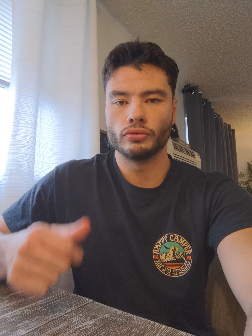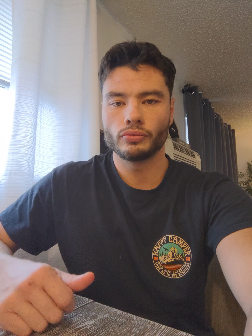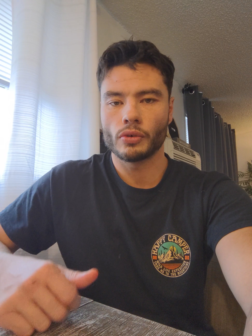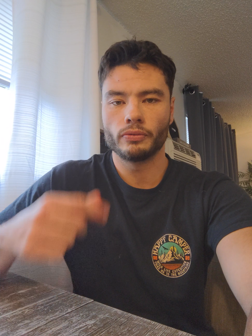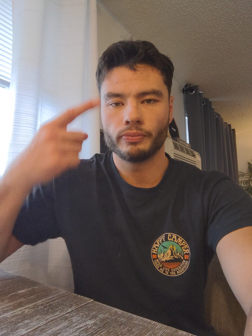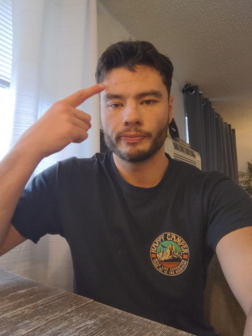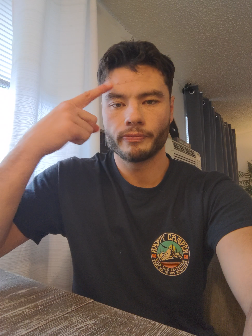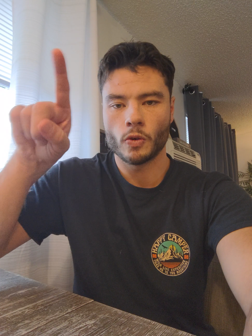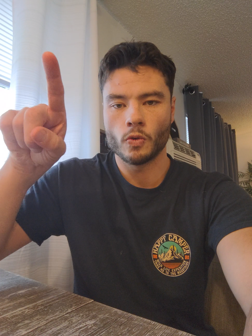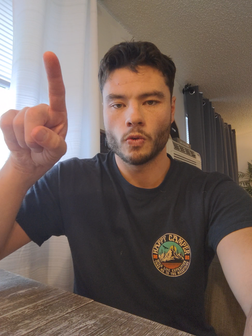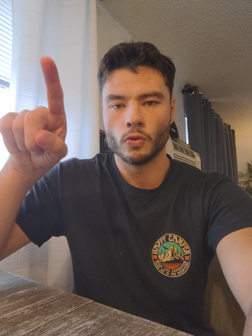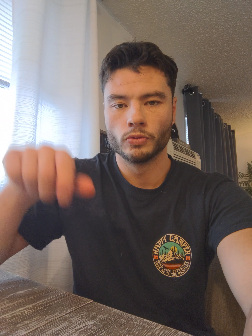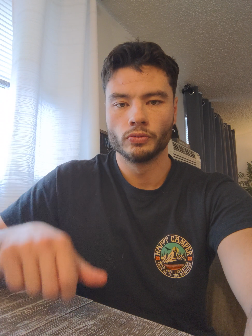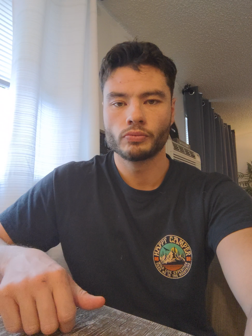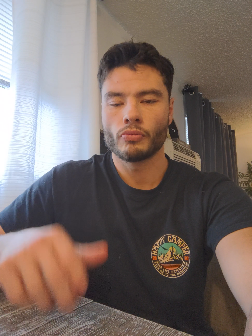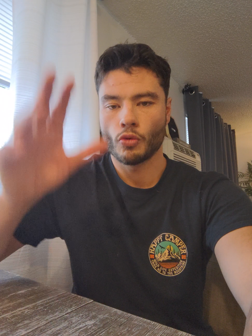for